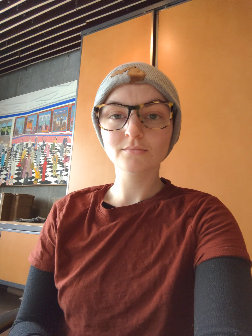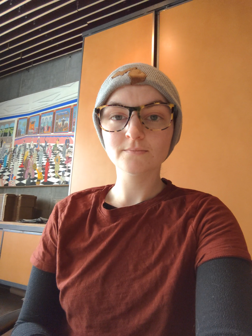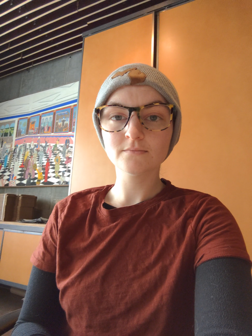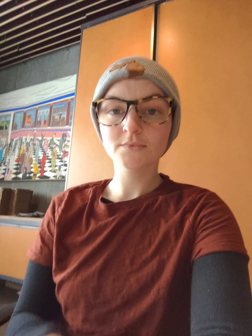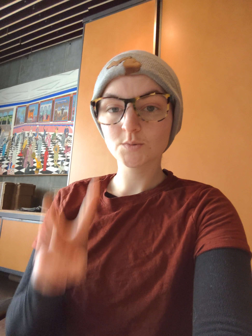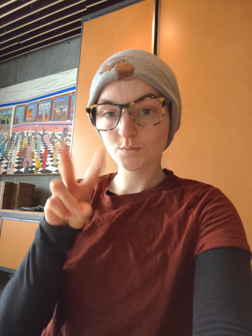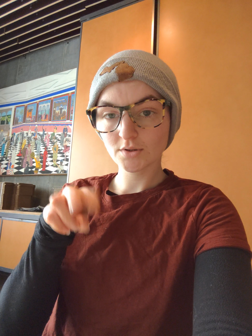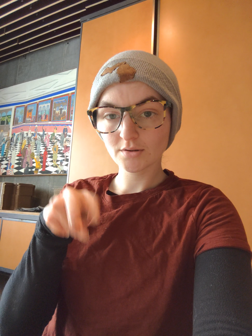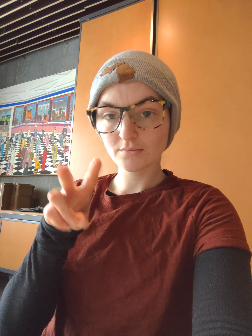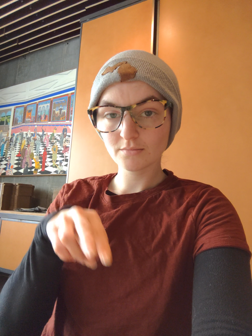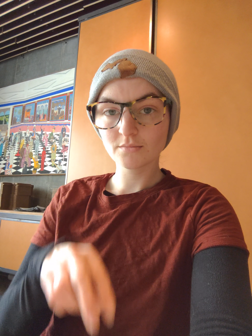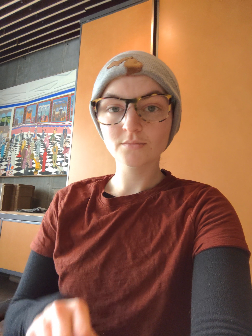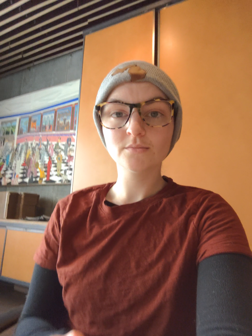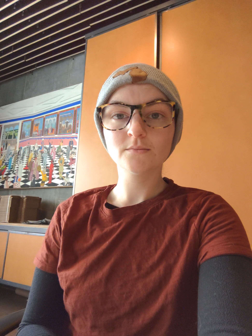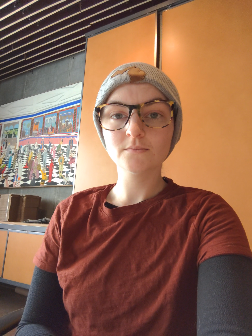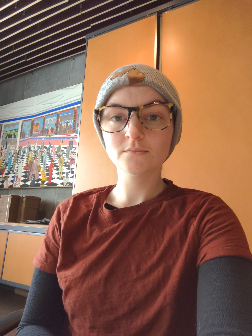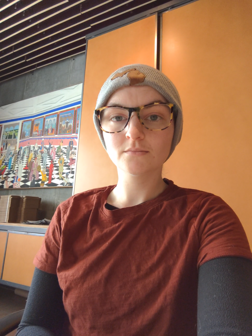read